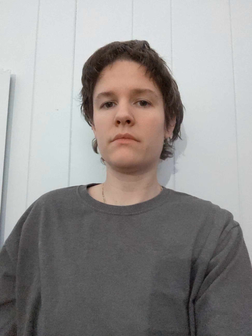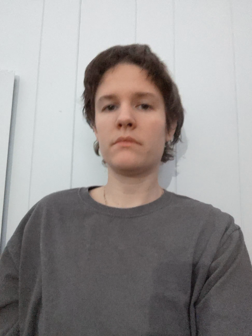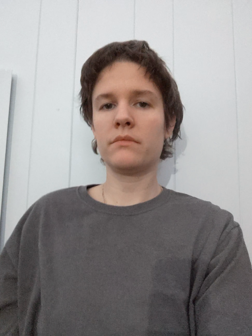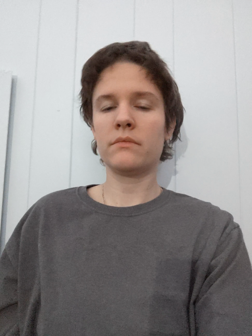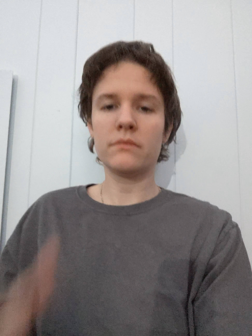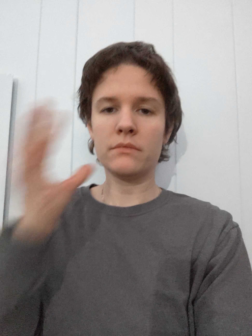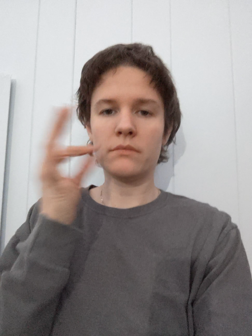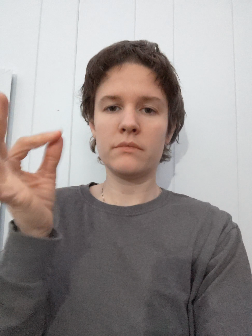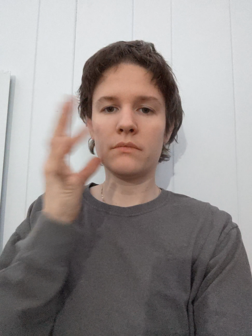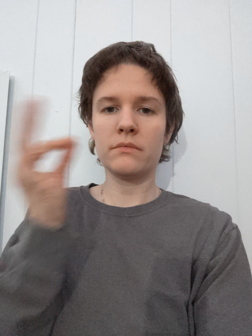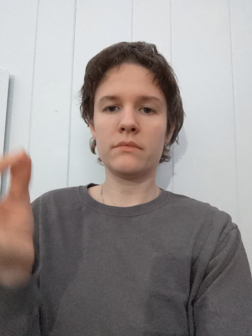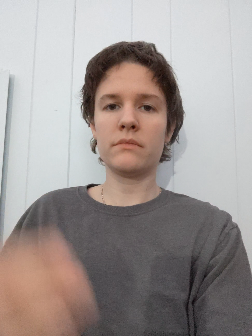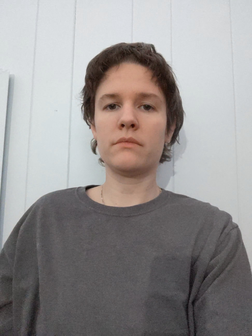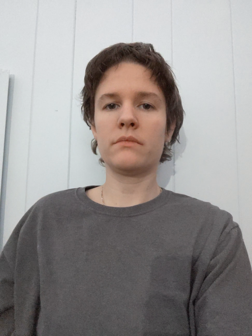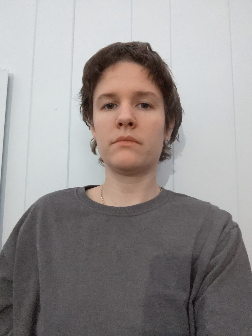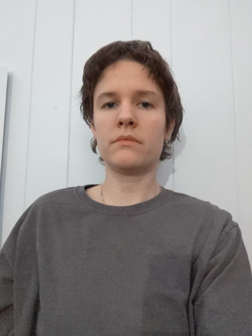cat